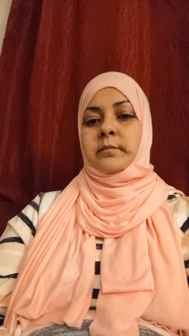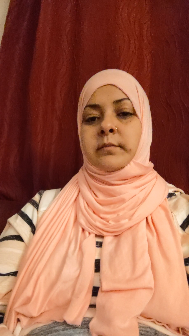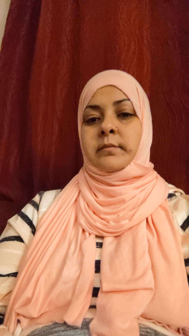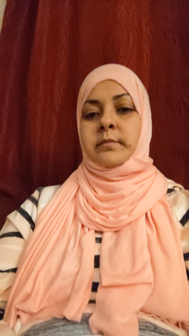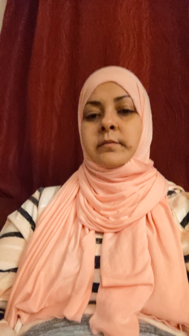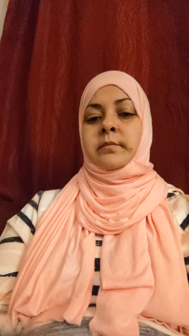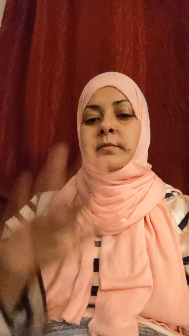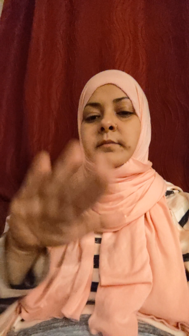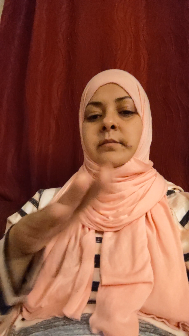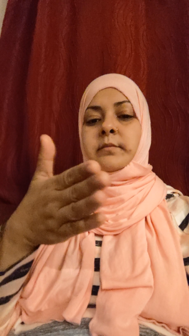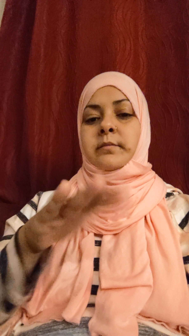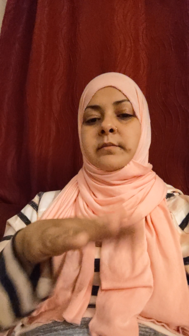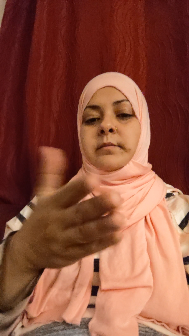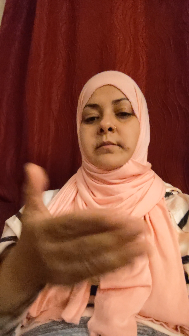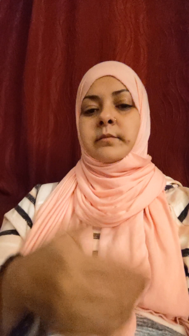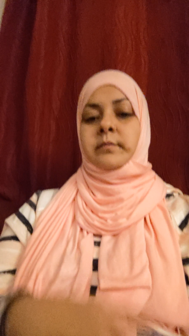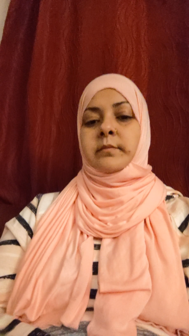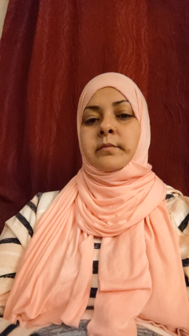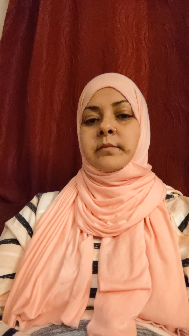kitchen